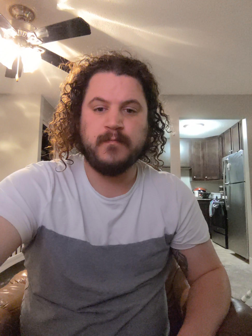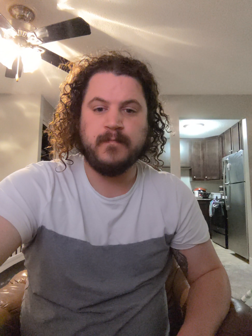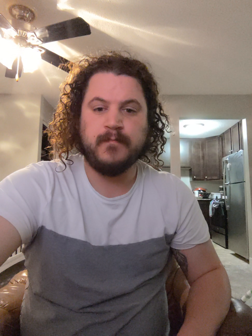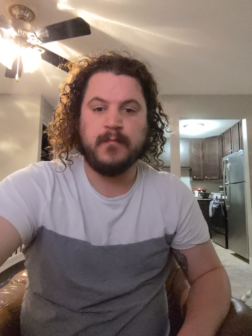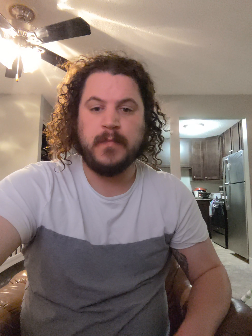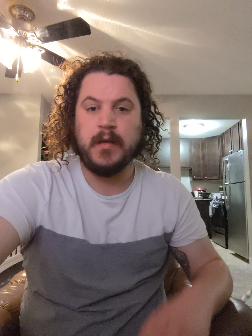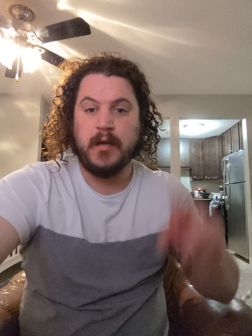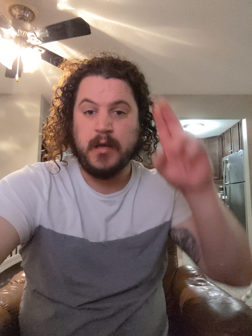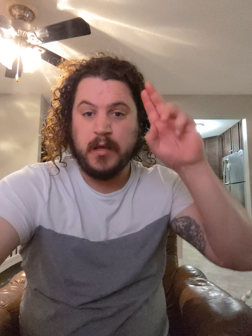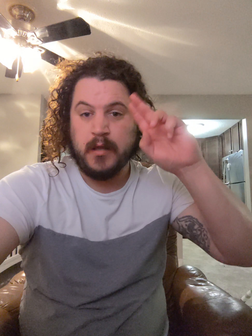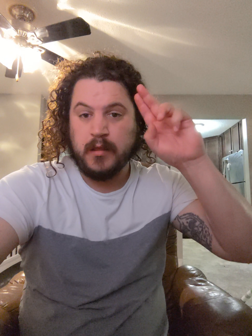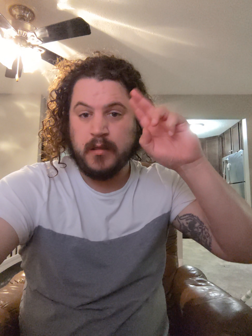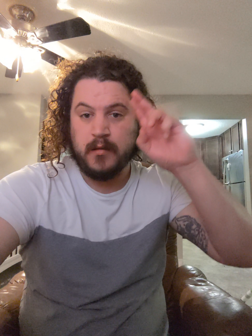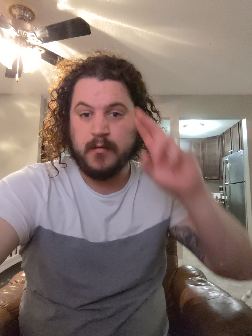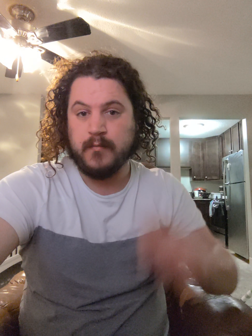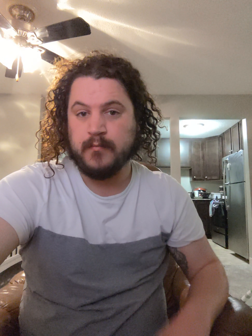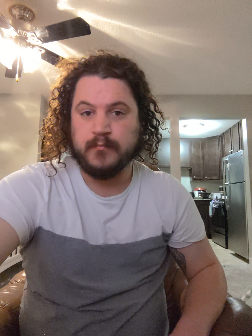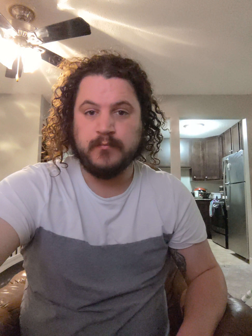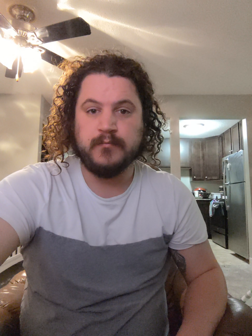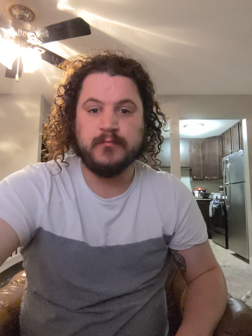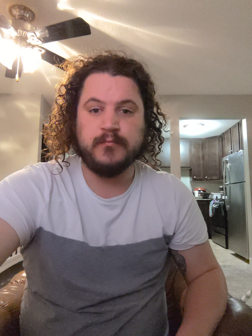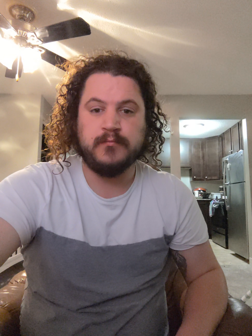uncle